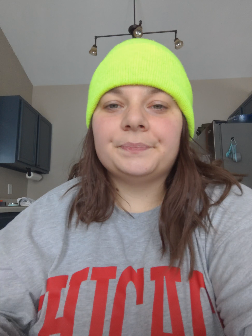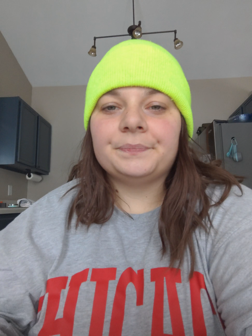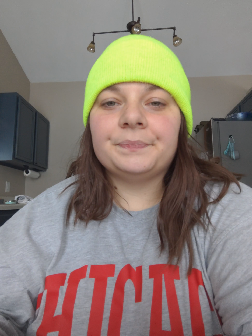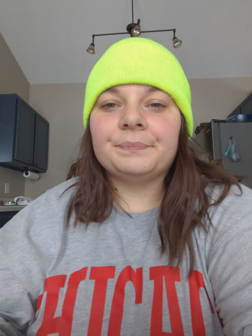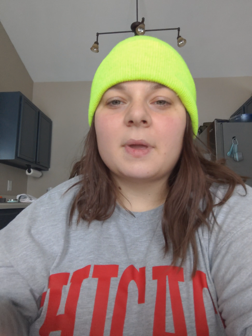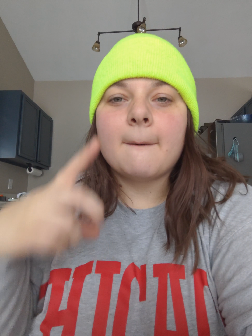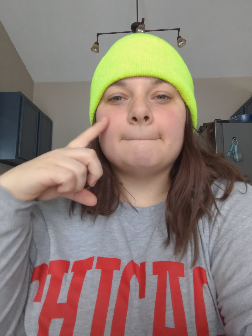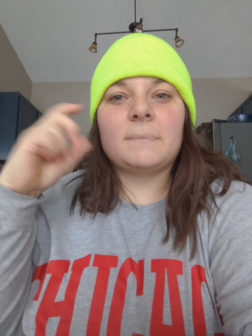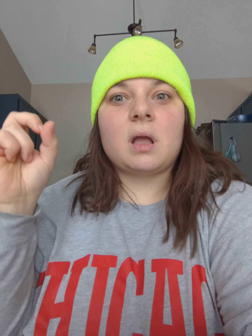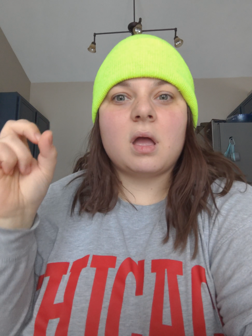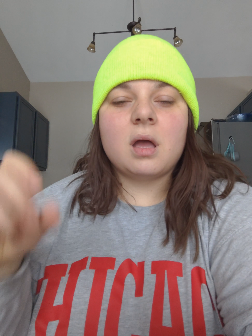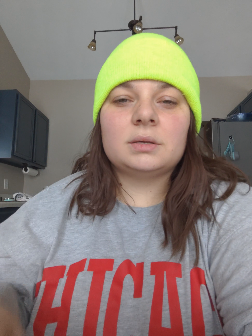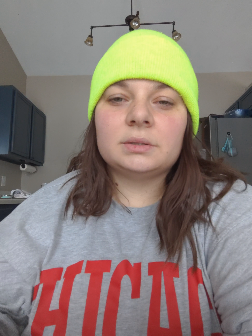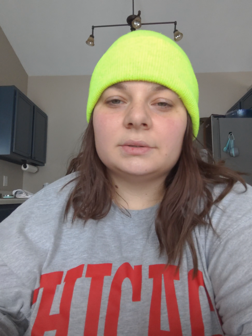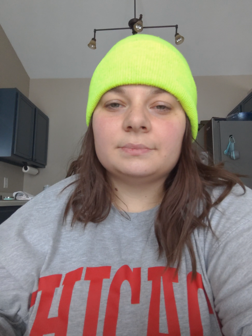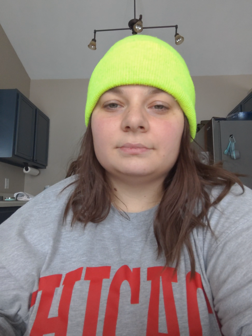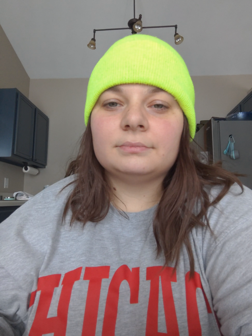because